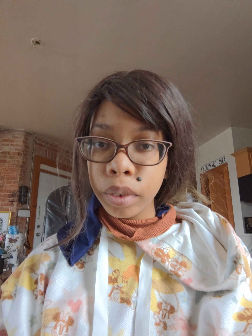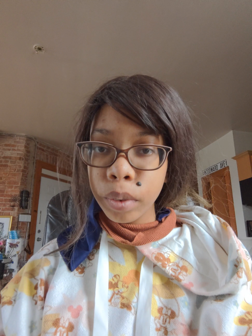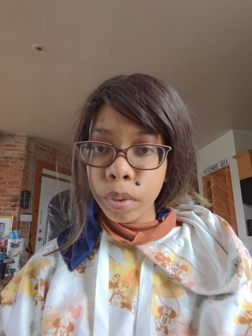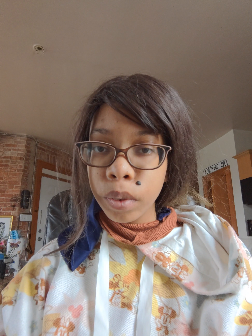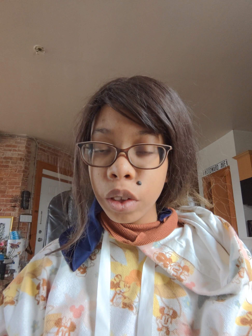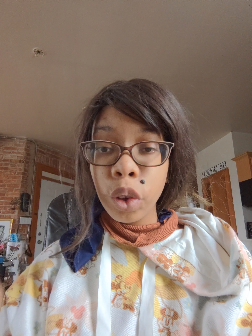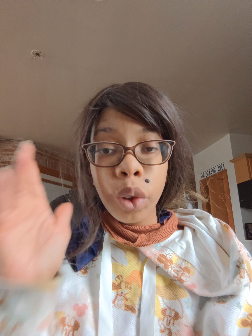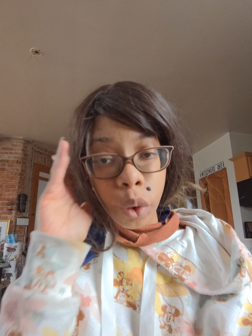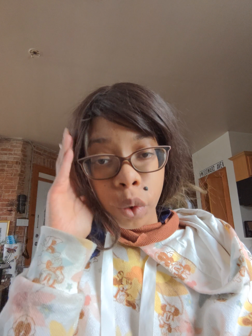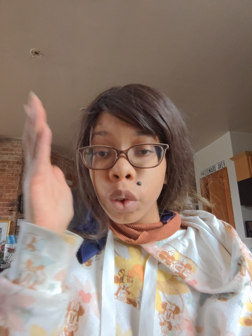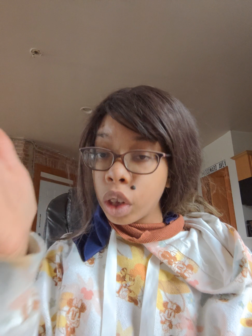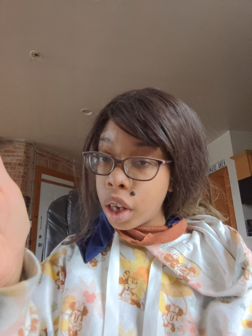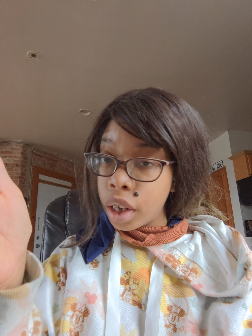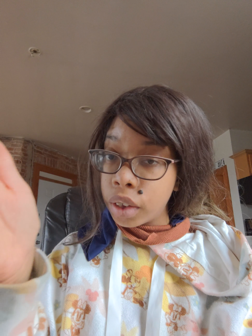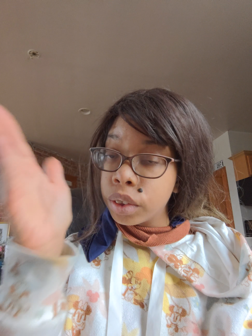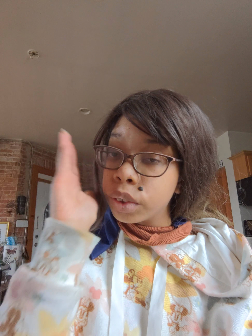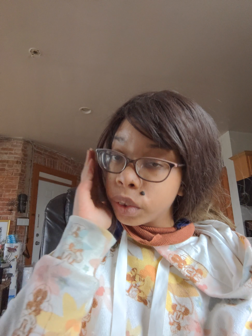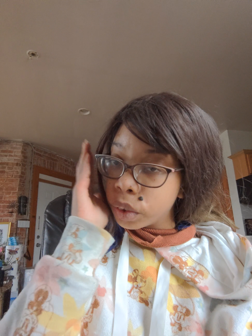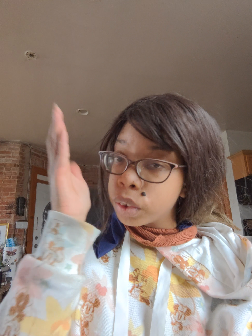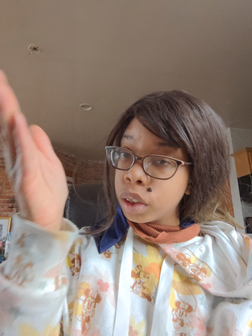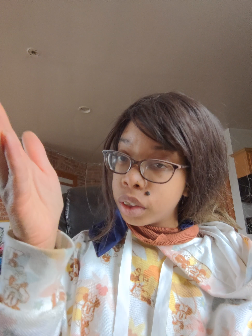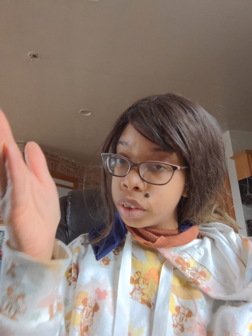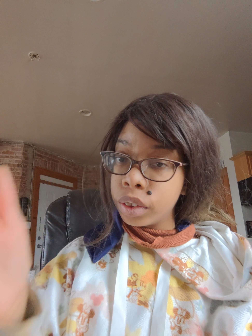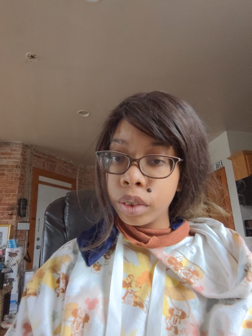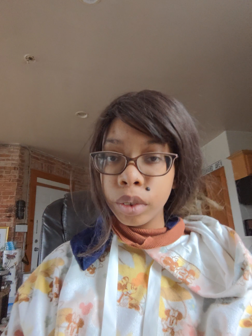will